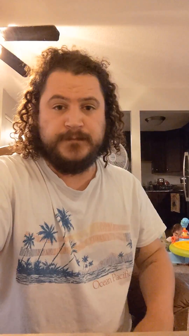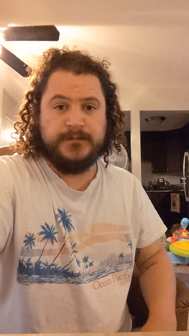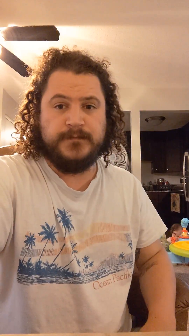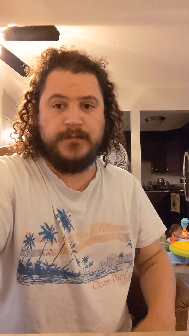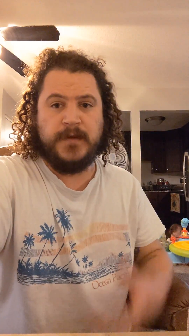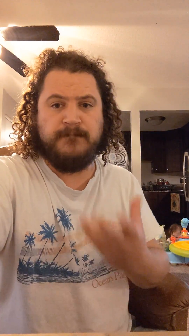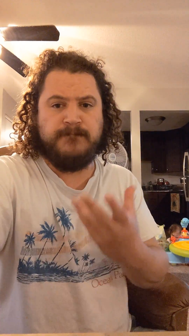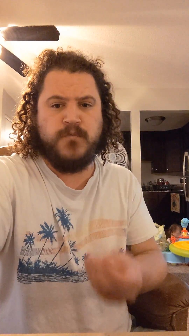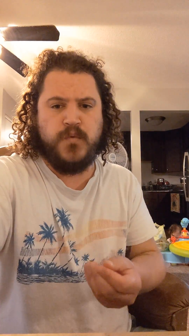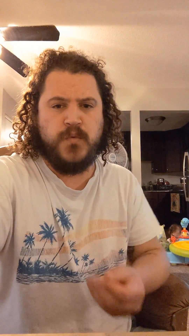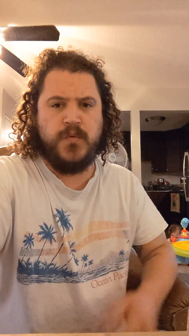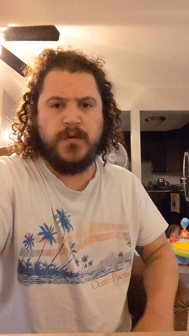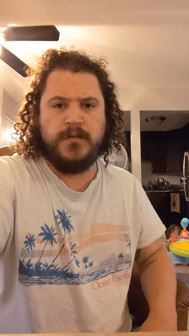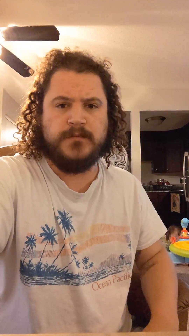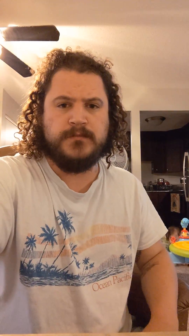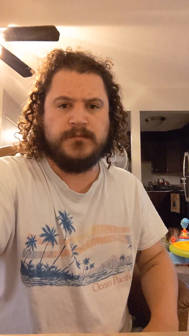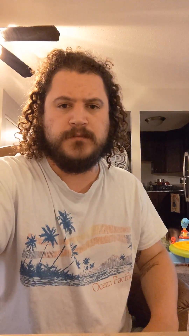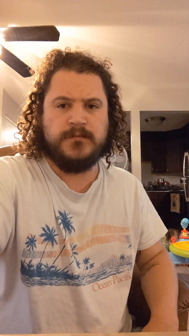poor